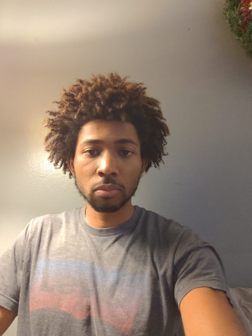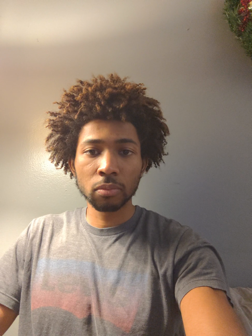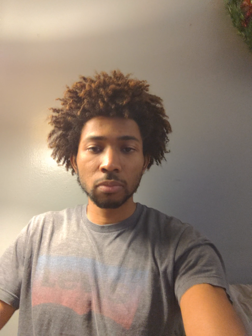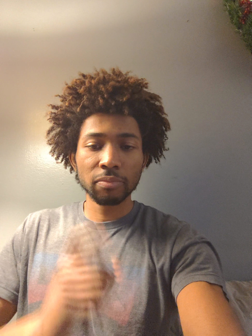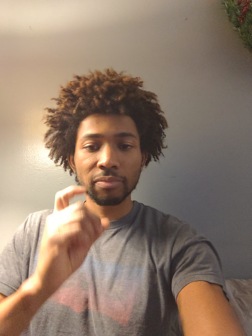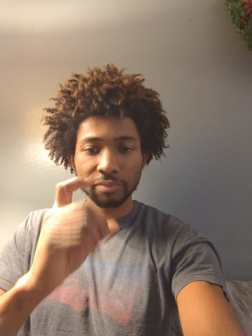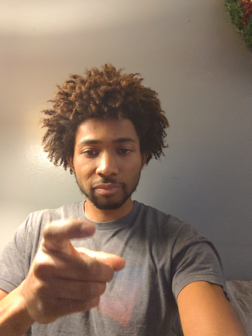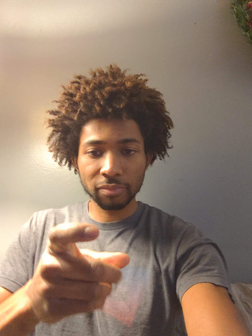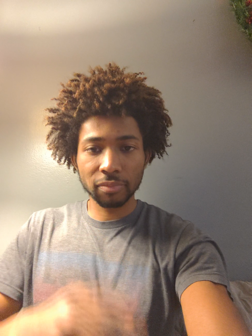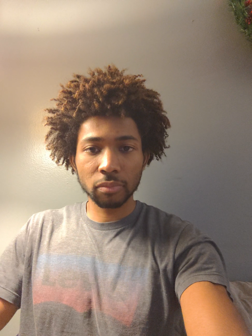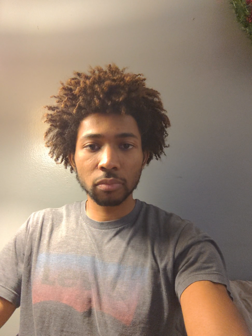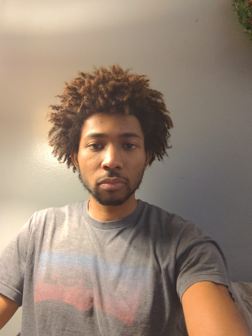gift